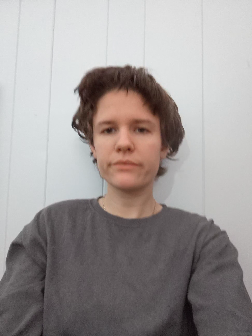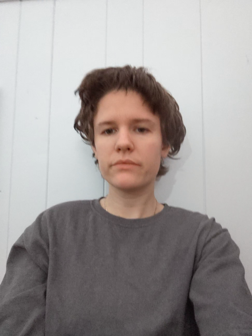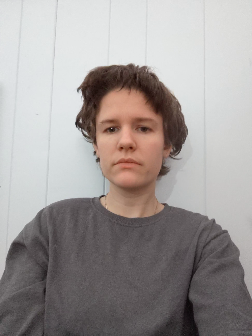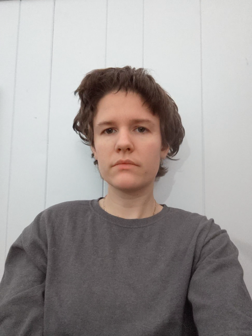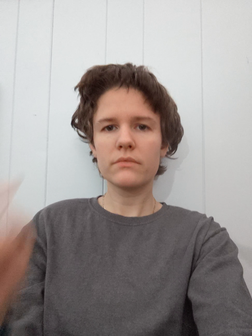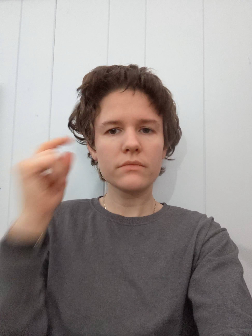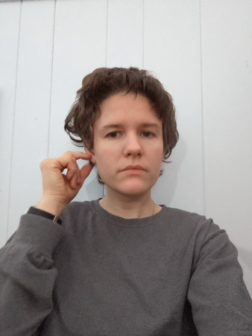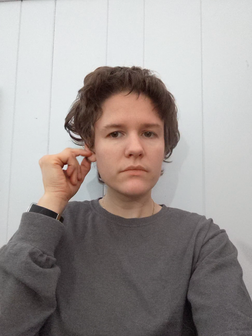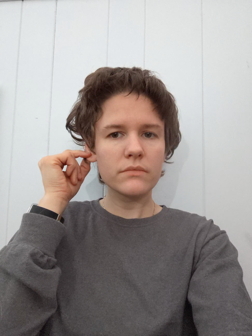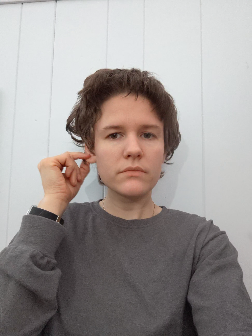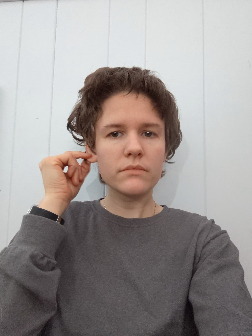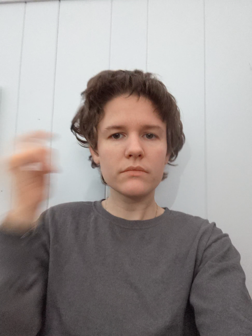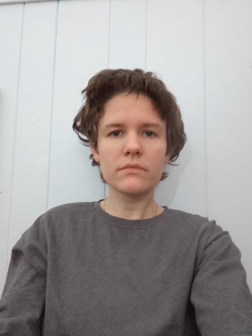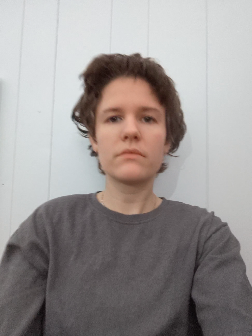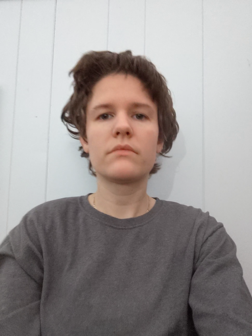ear